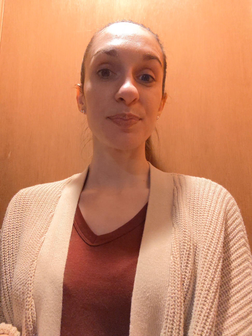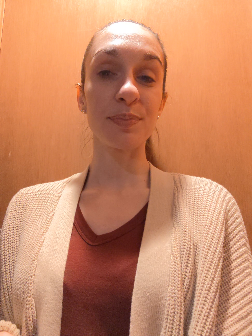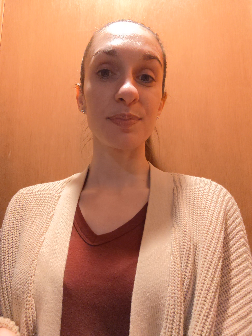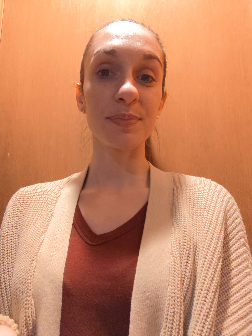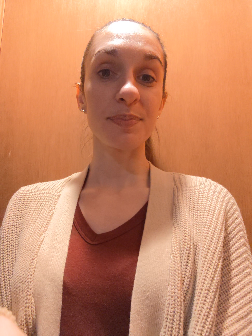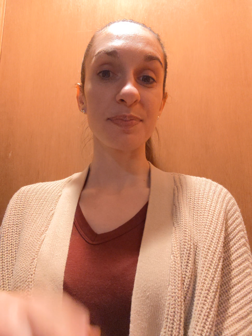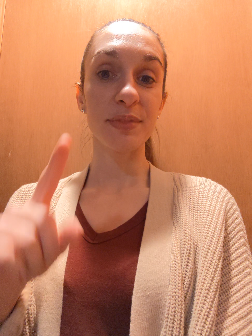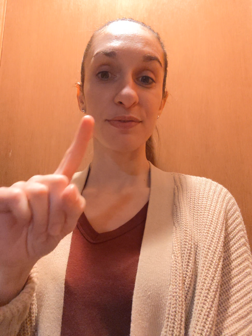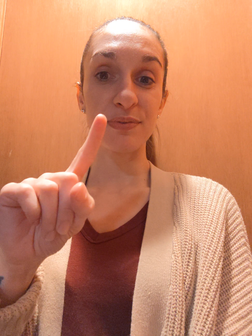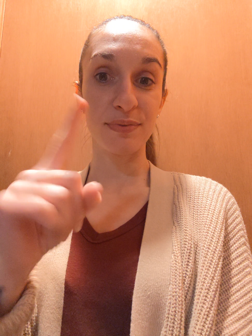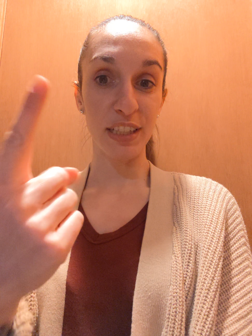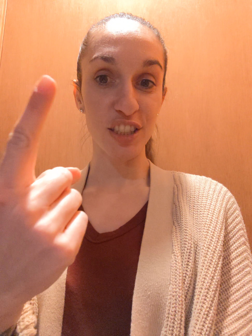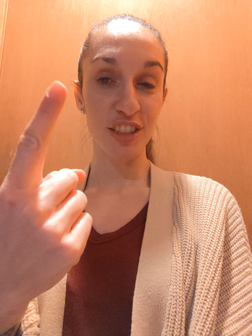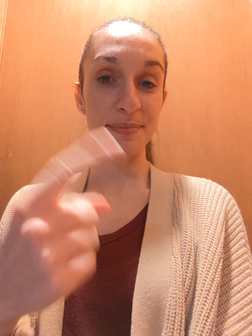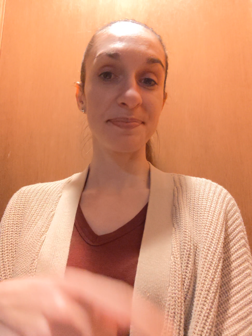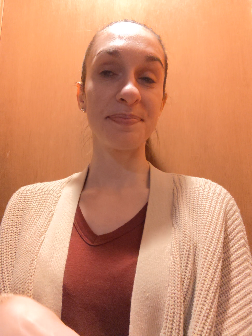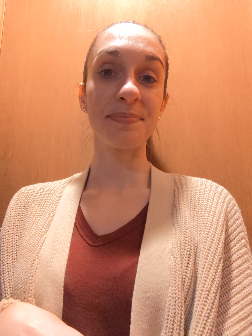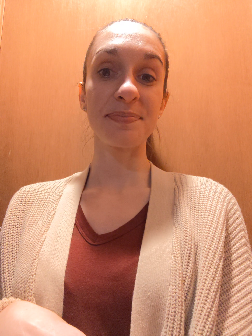first